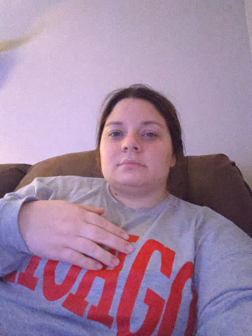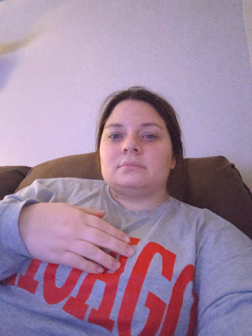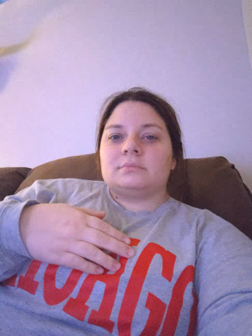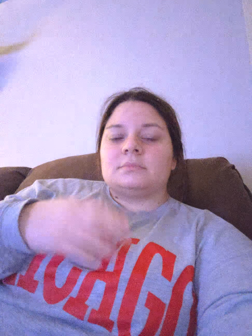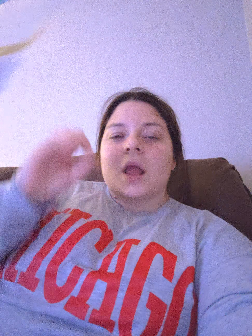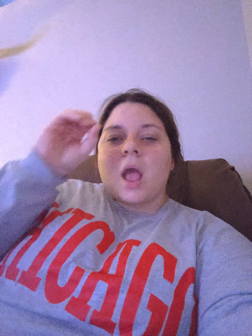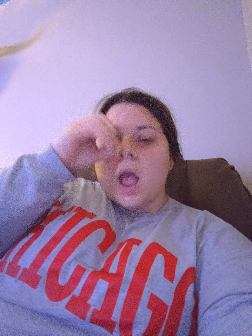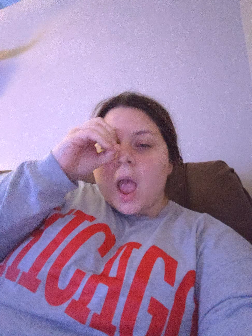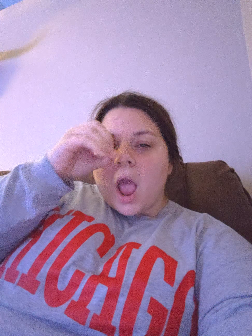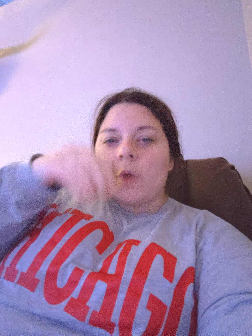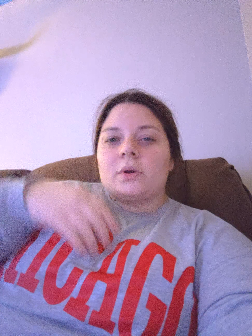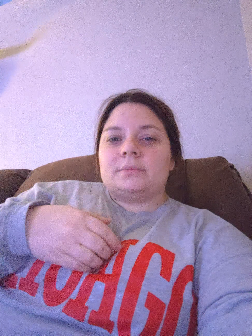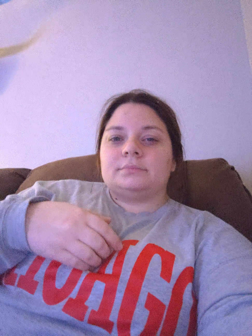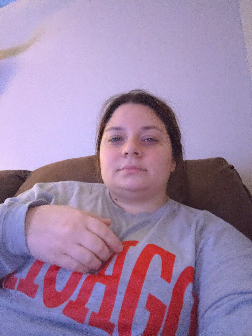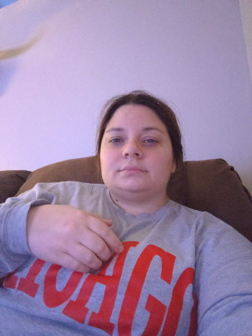owl